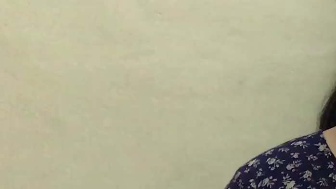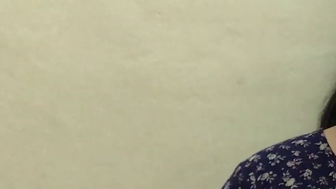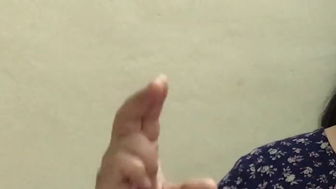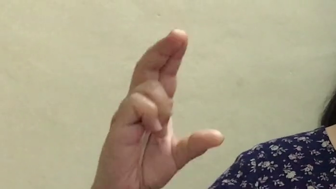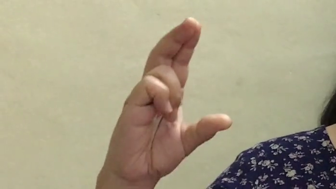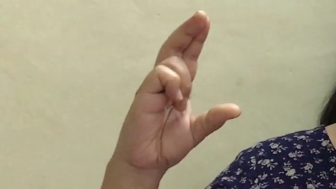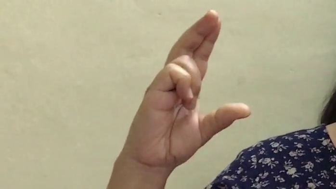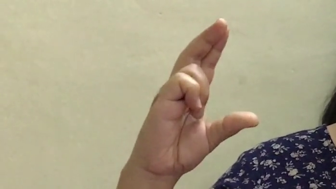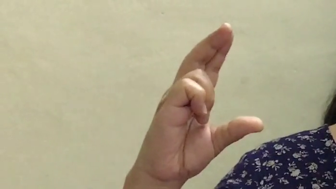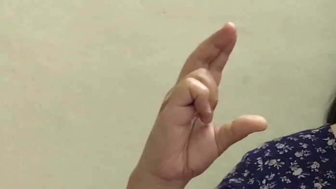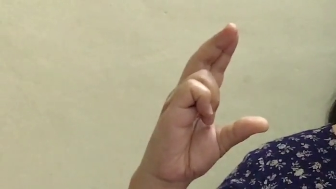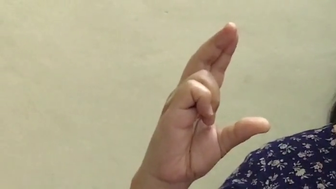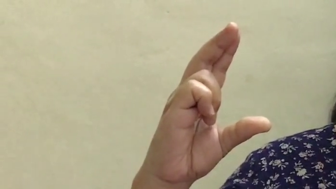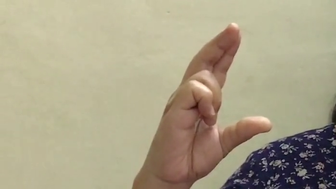द